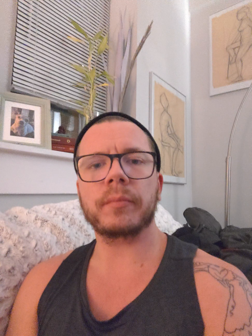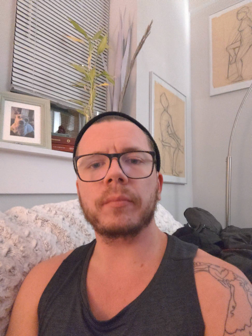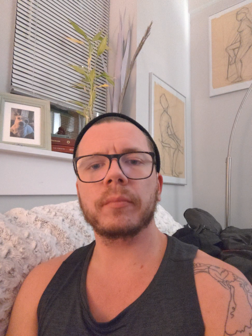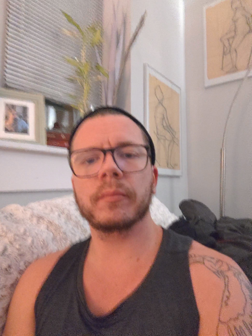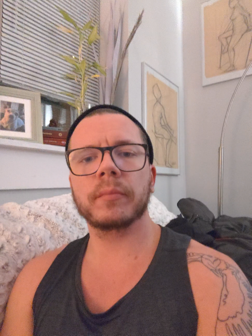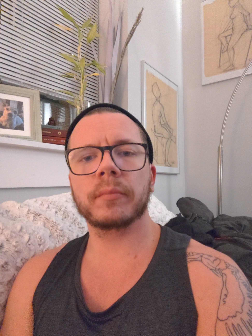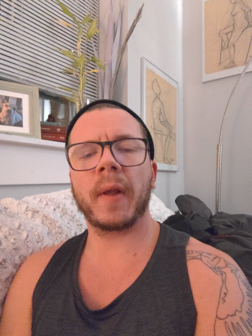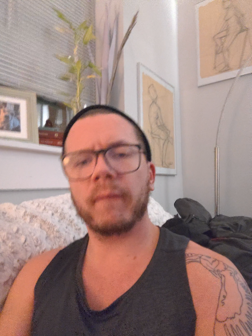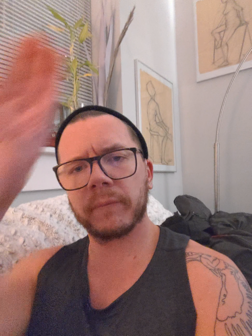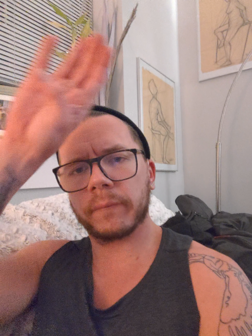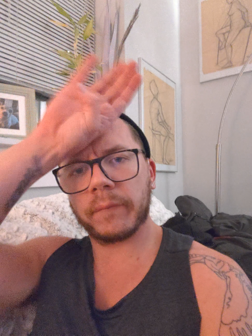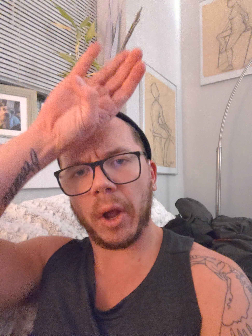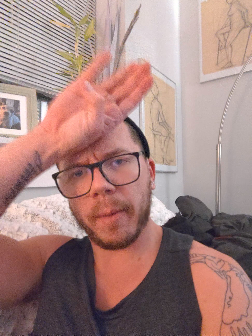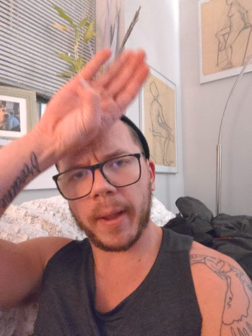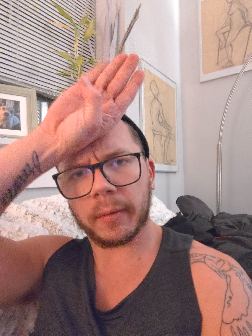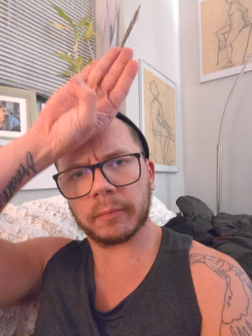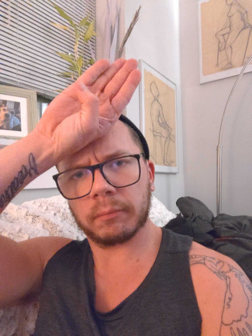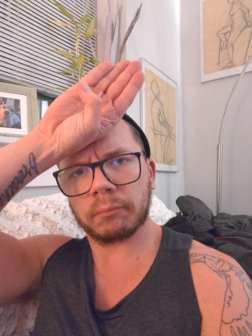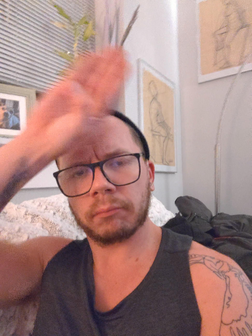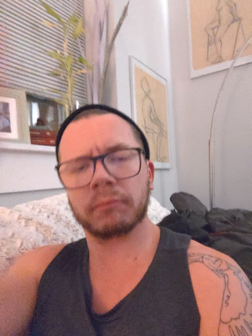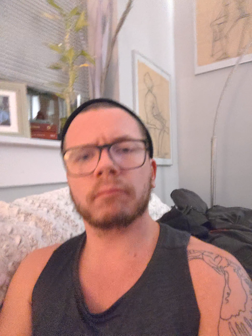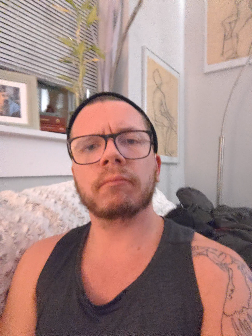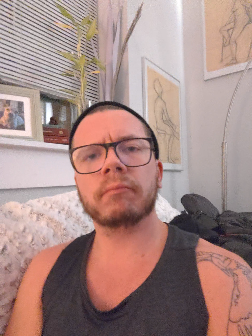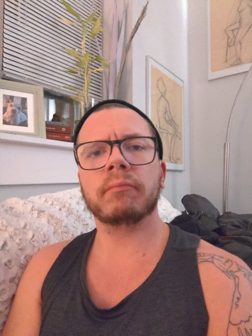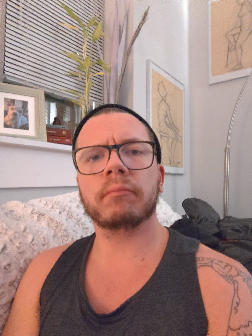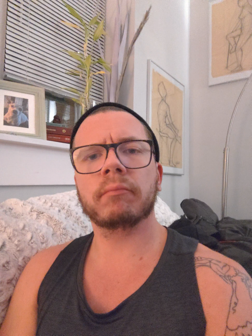fireman